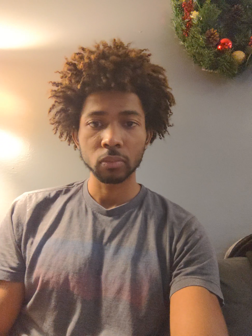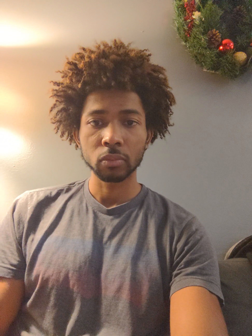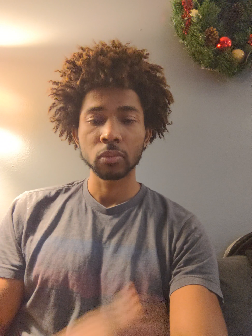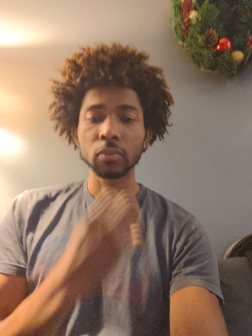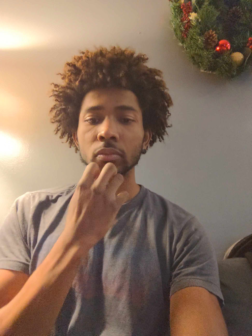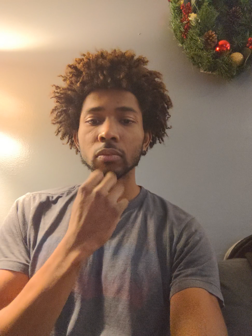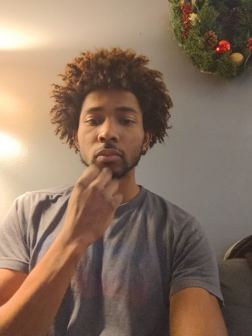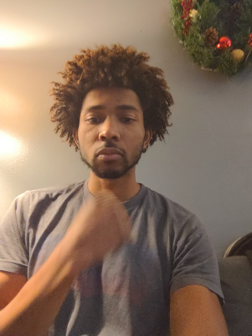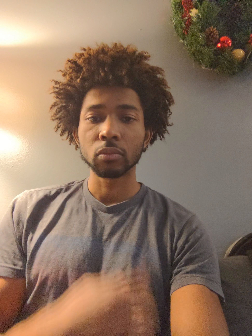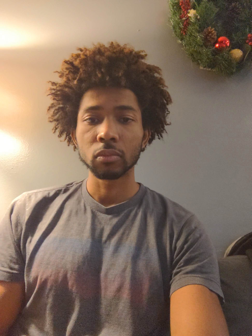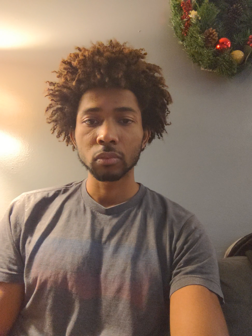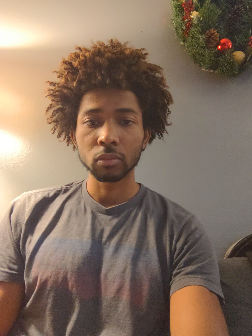underwear